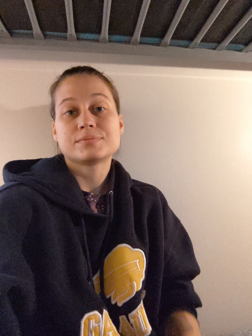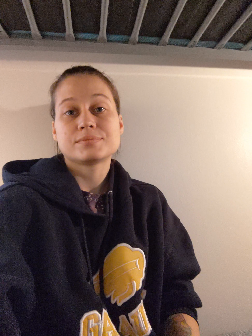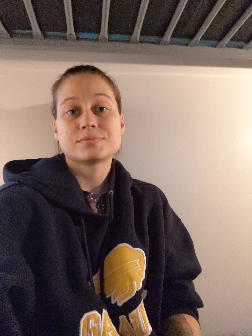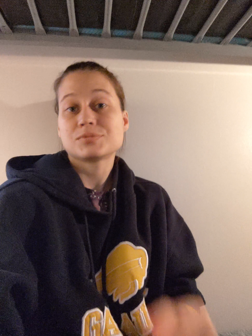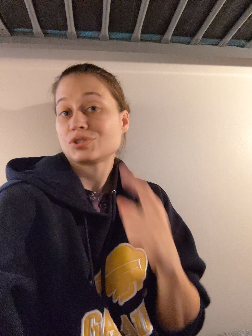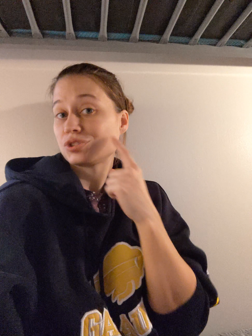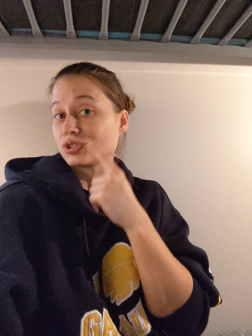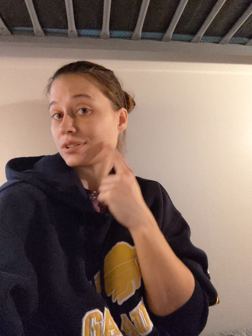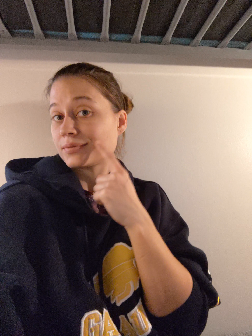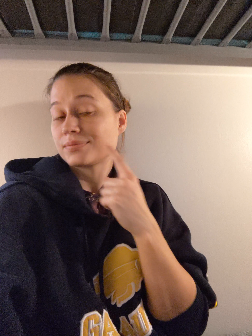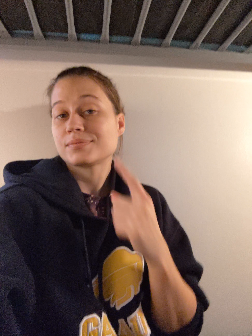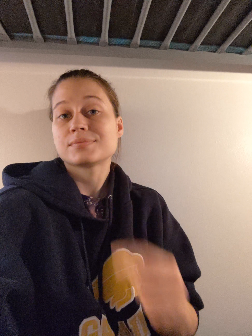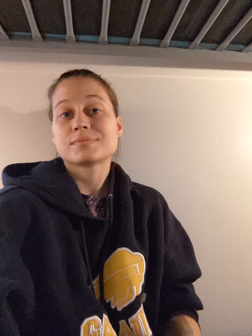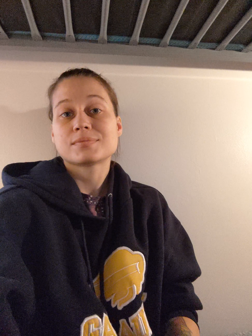cheek